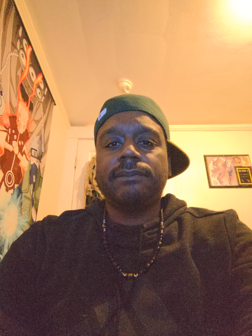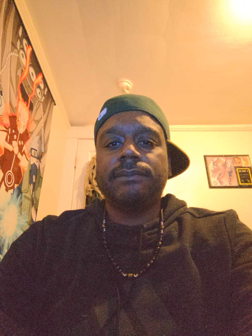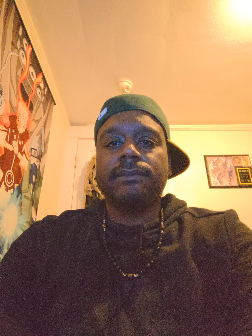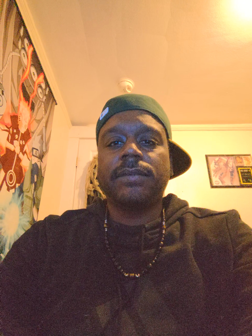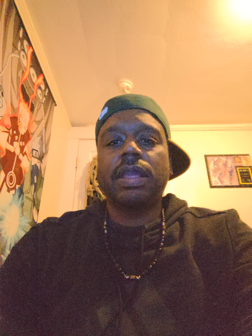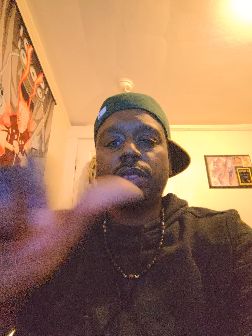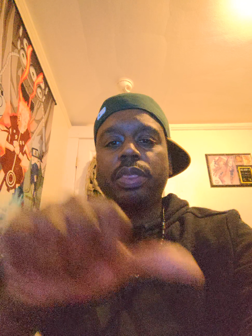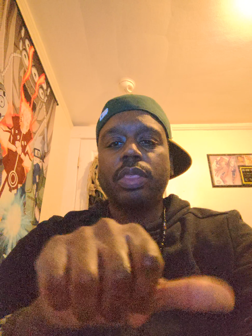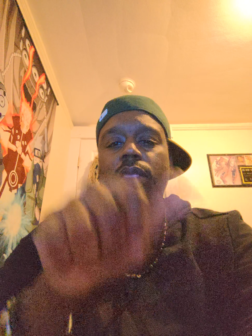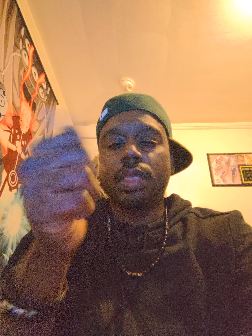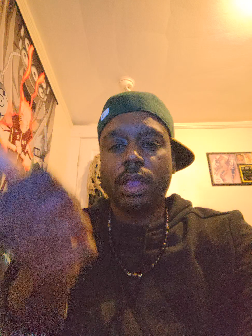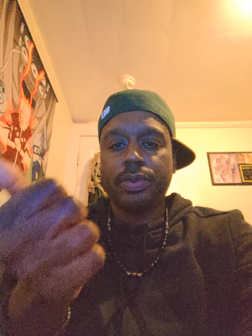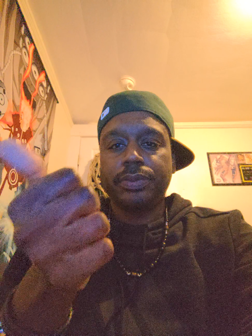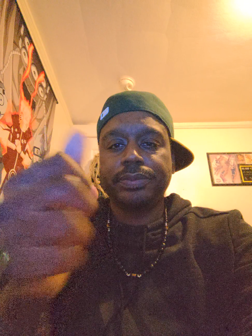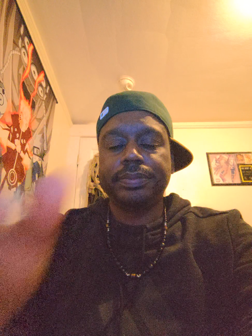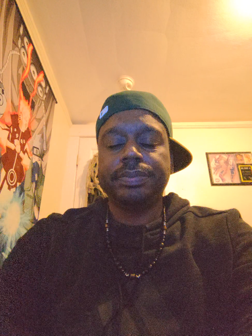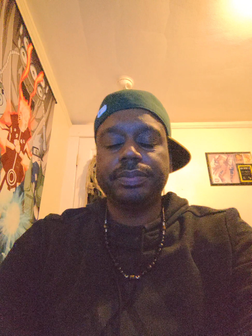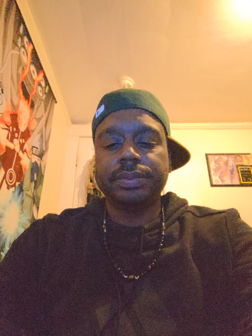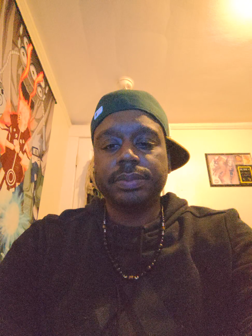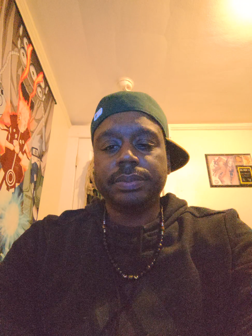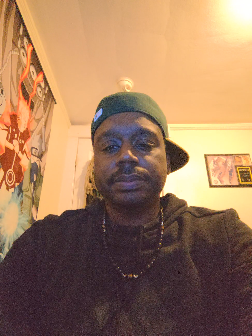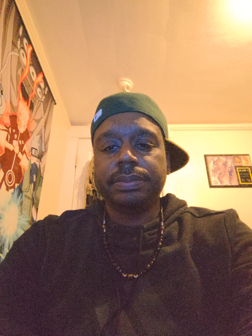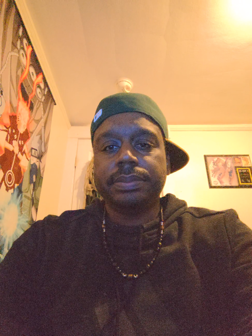another